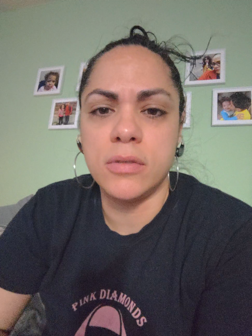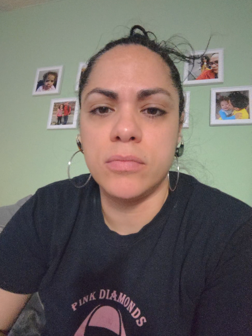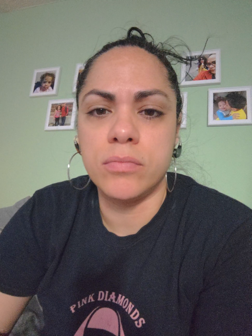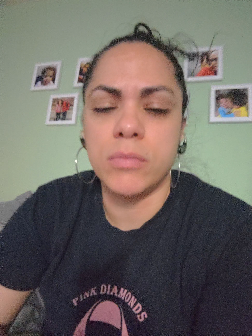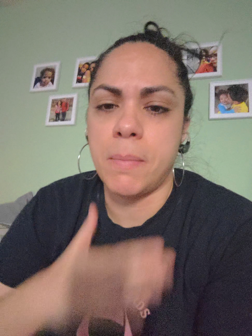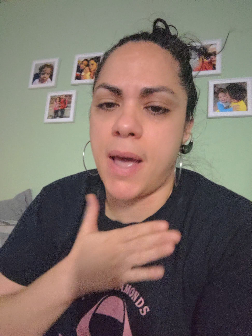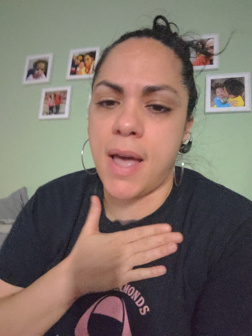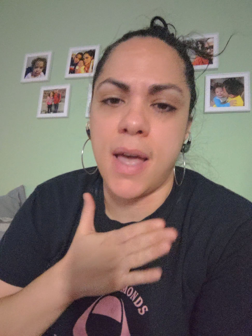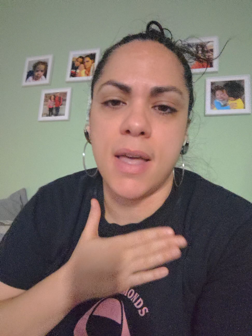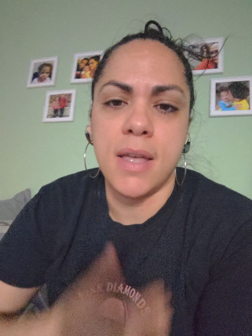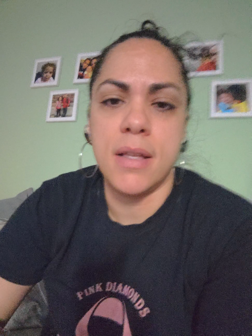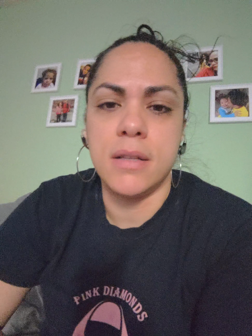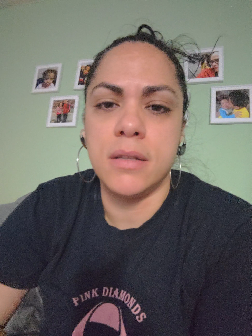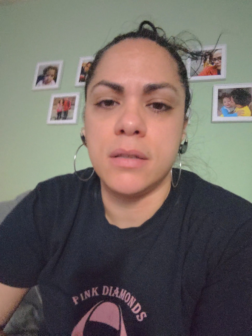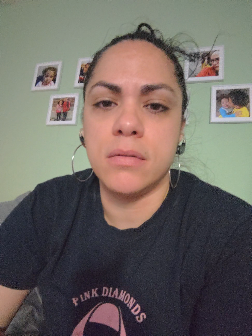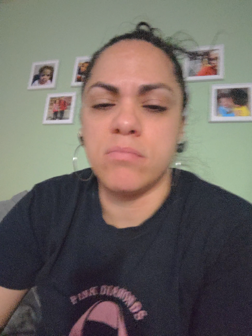my